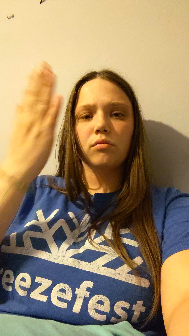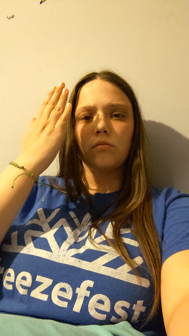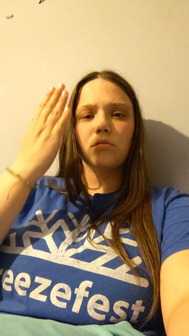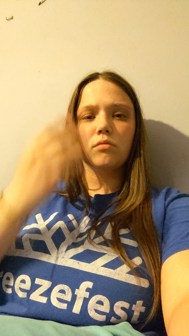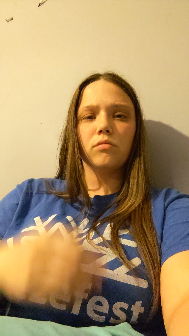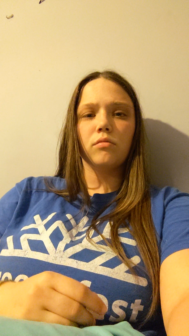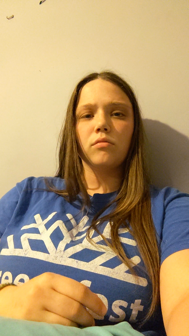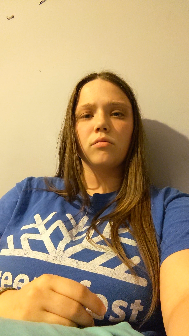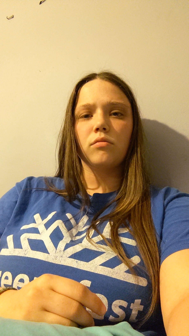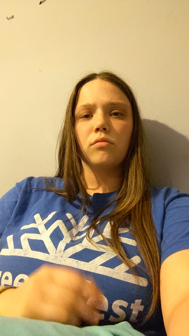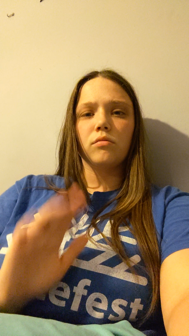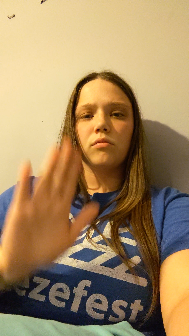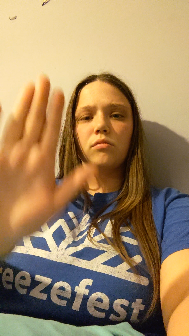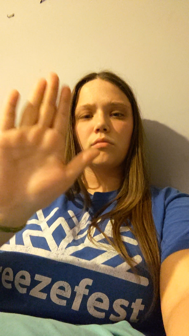push